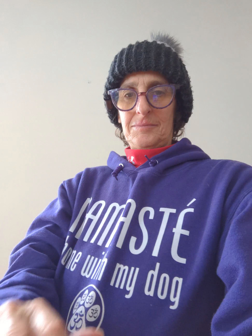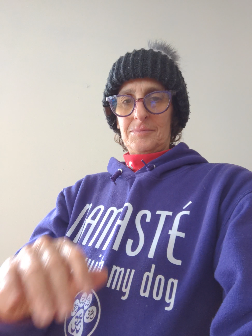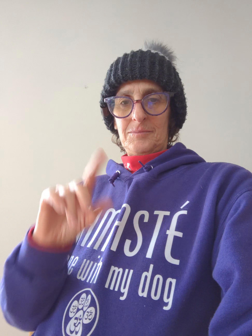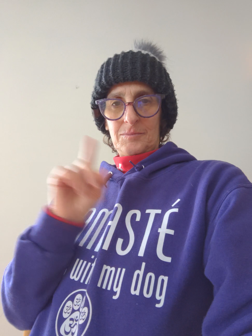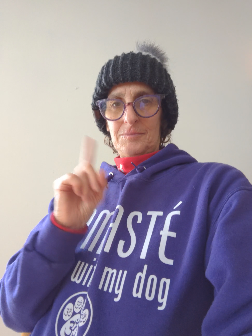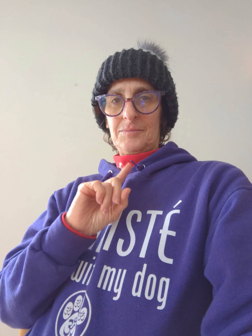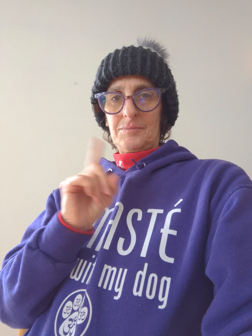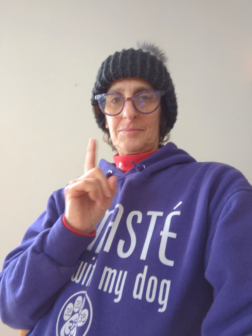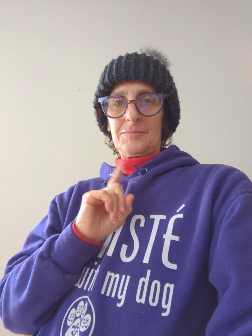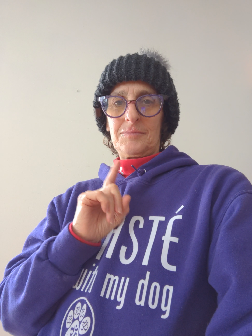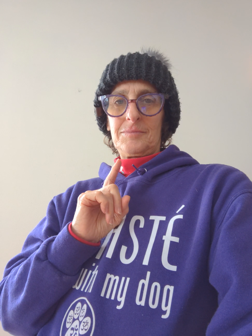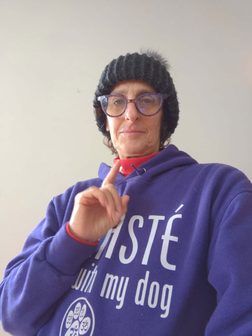where